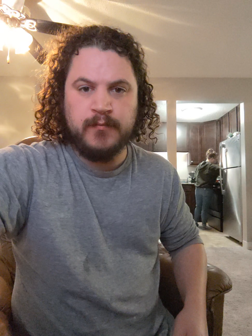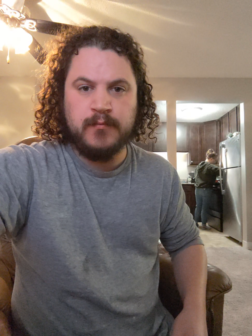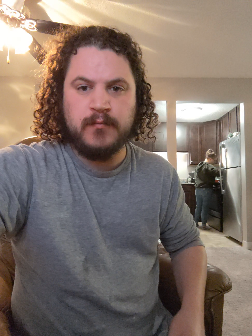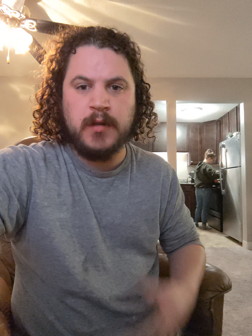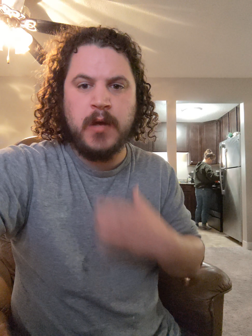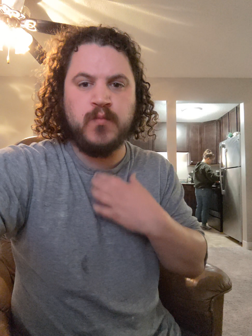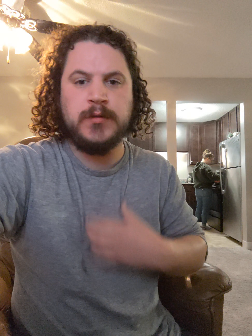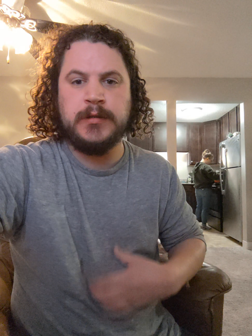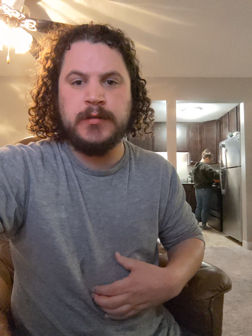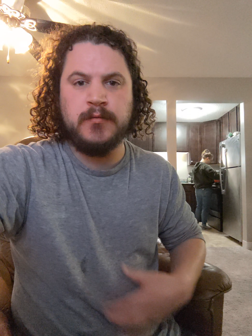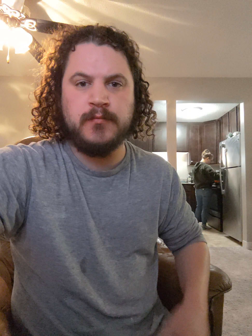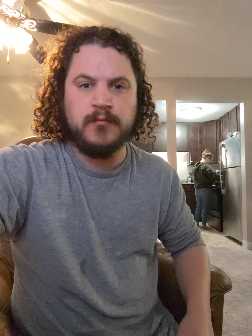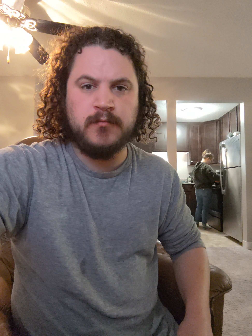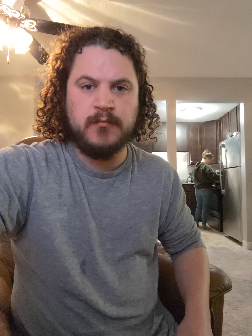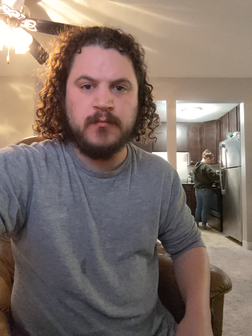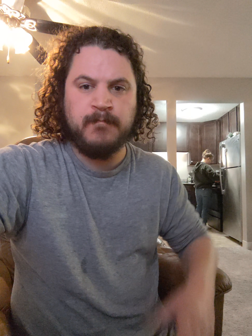hungry